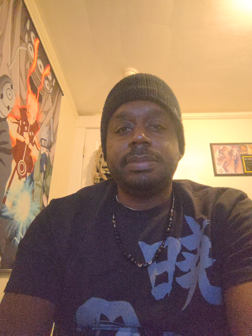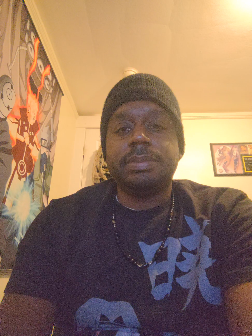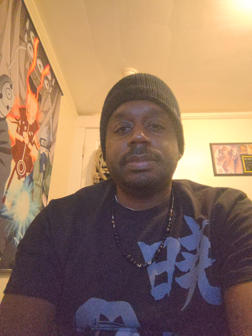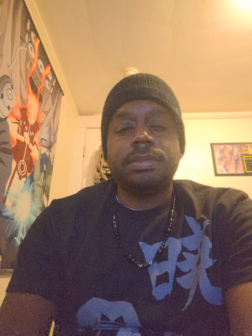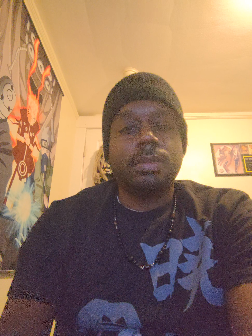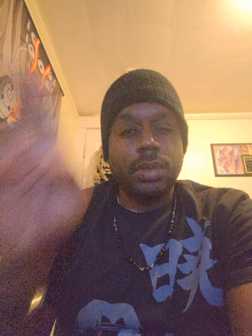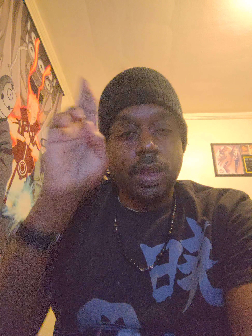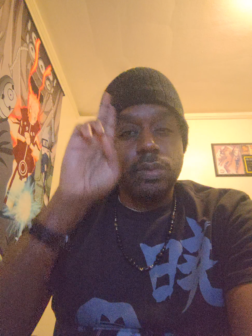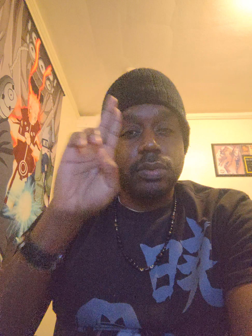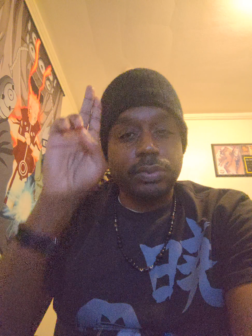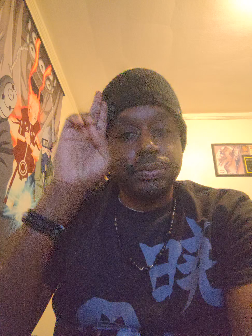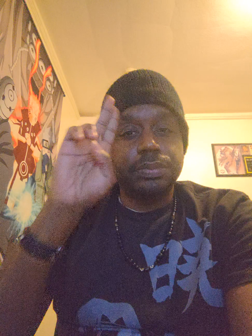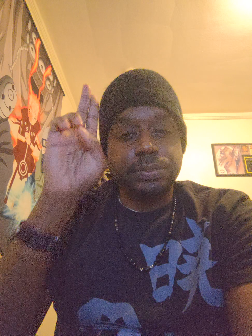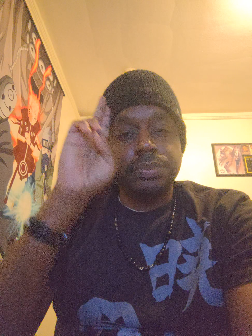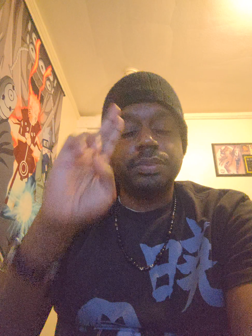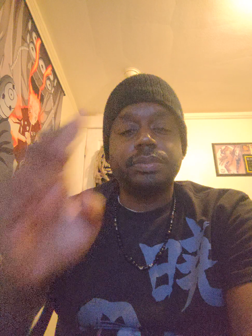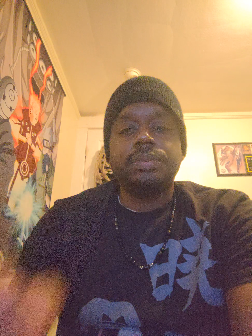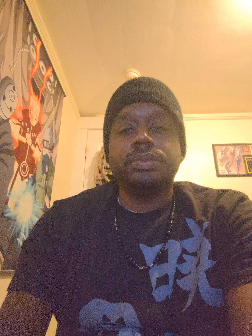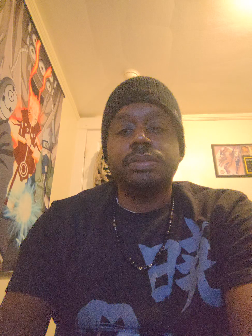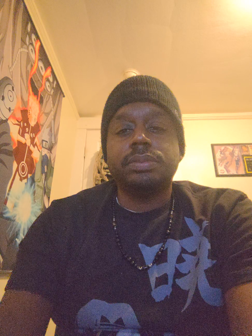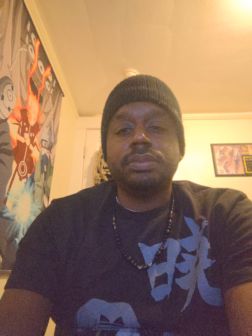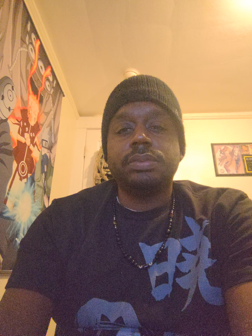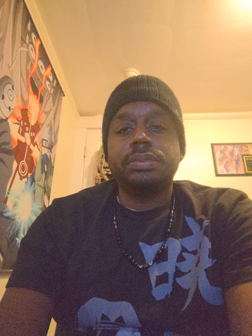uncle